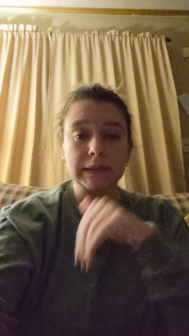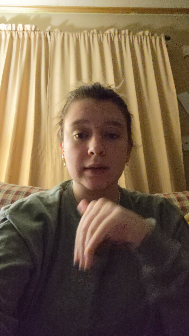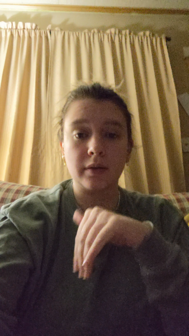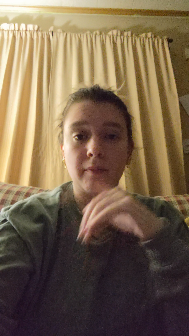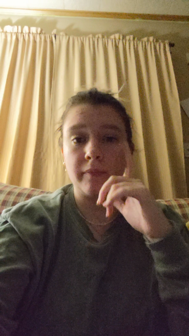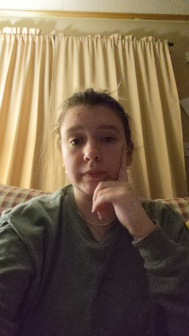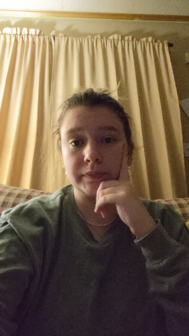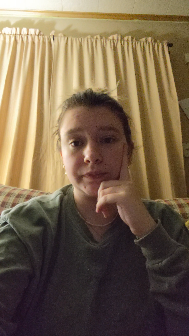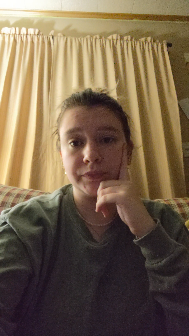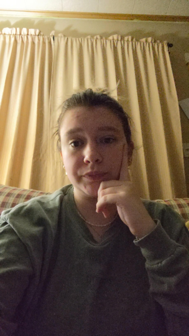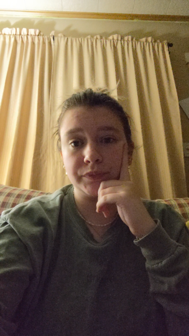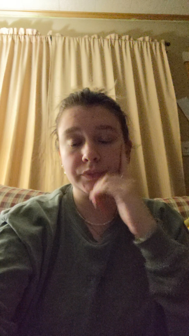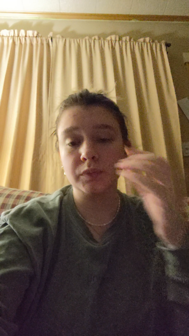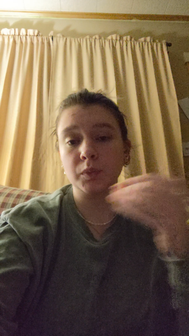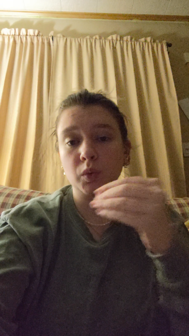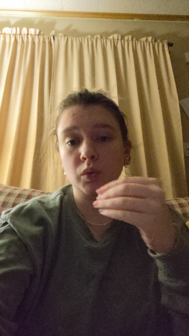more